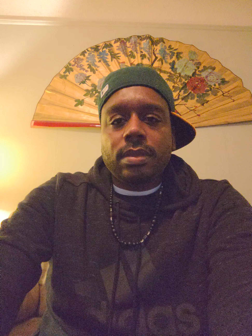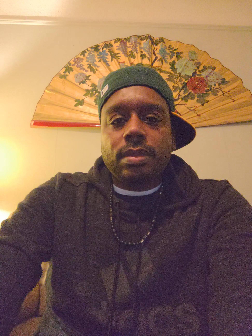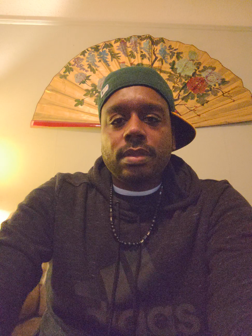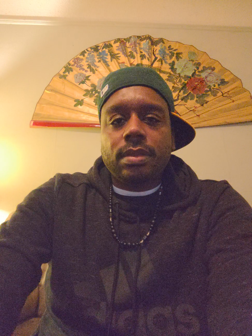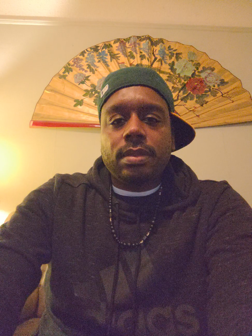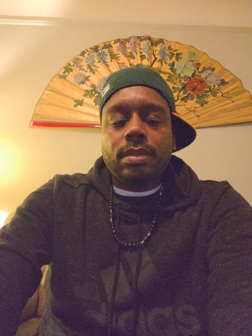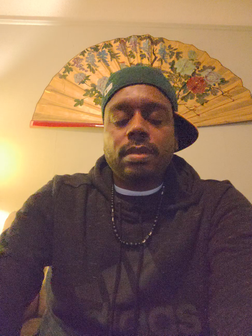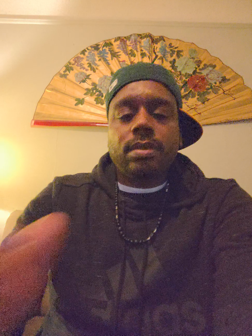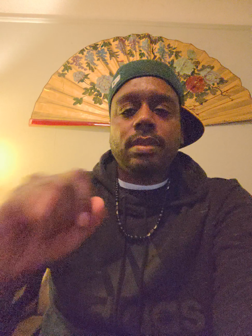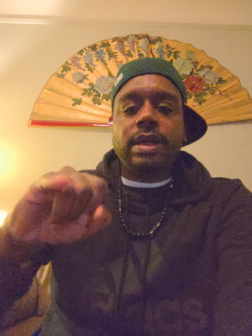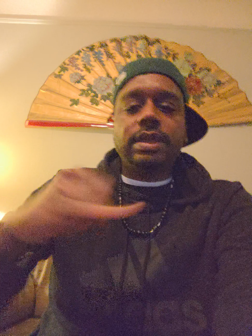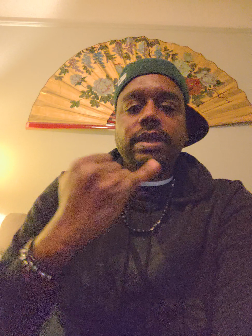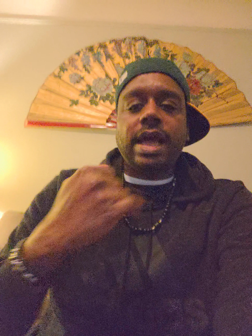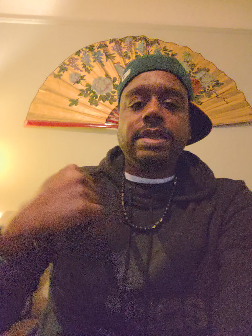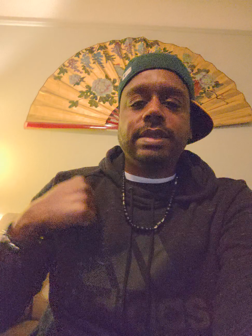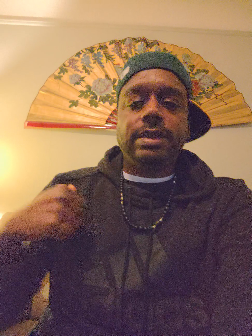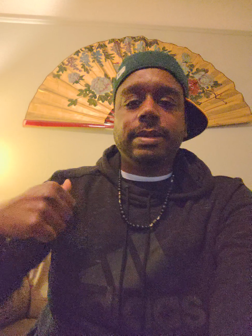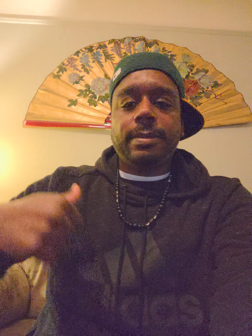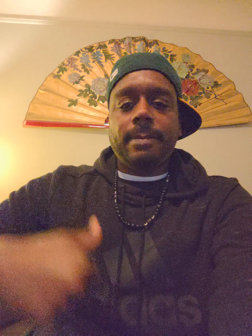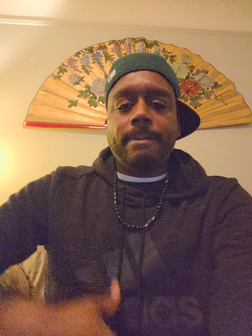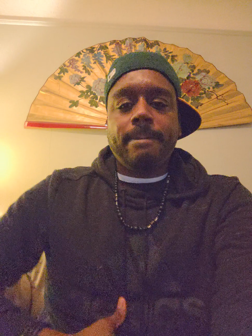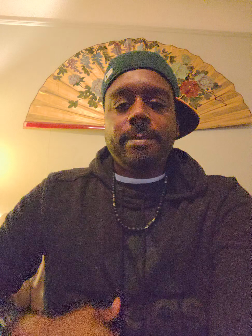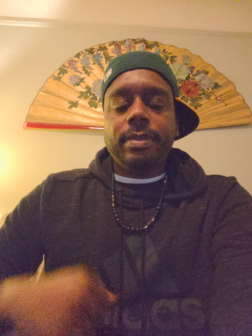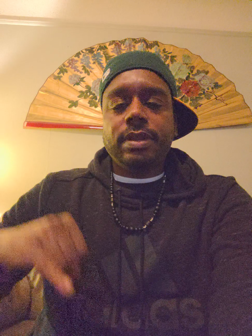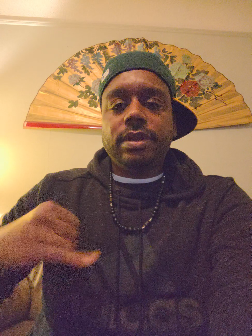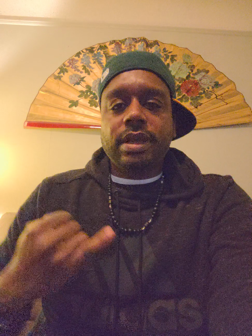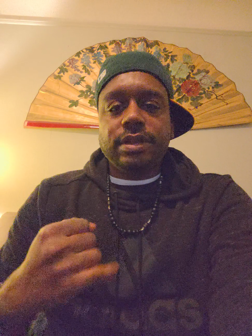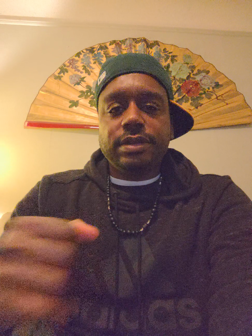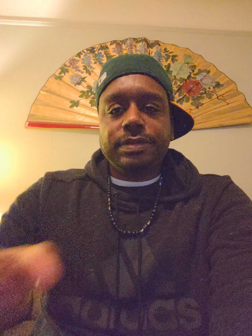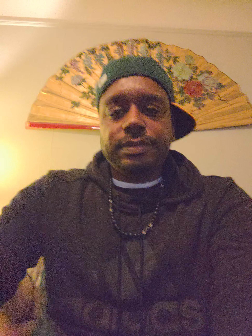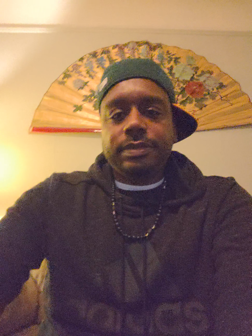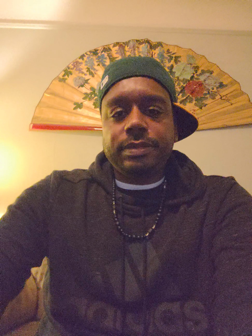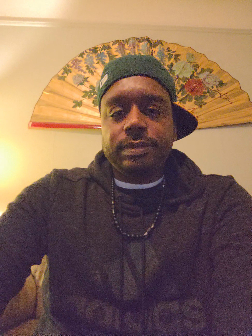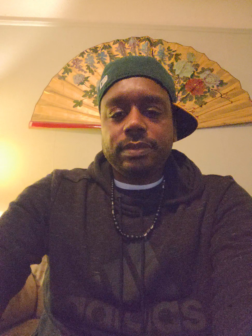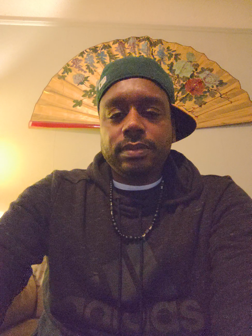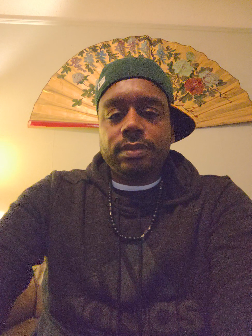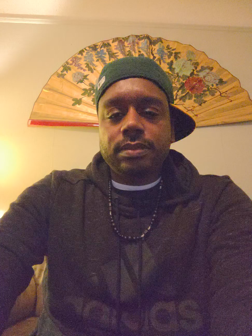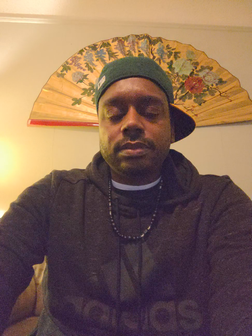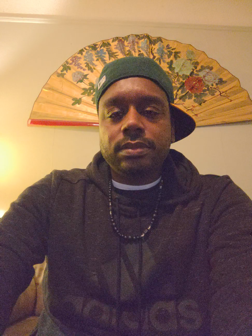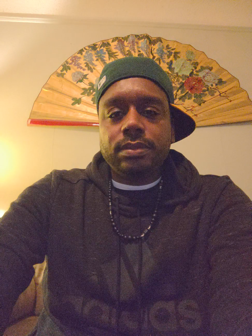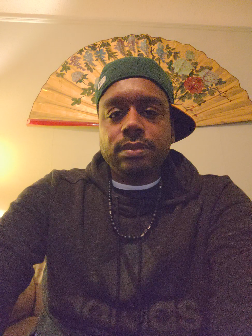jacket